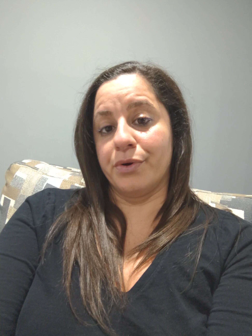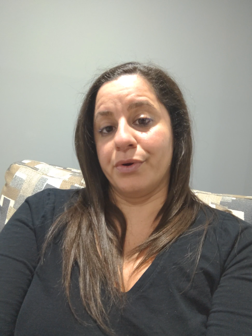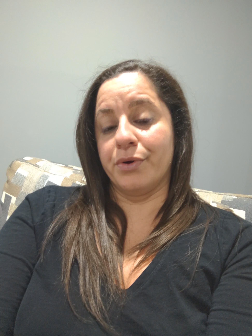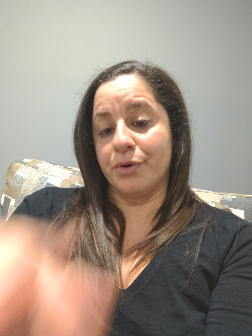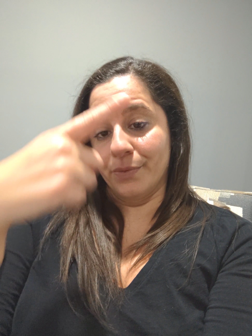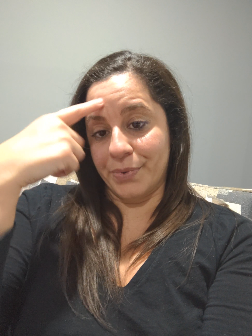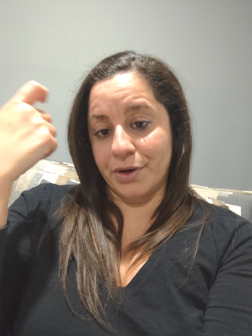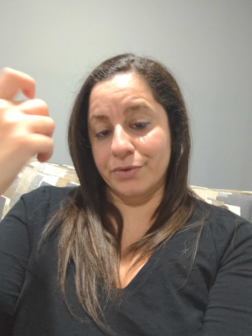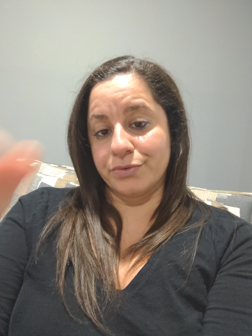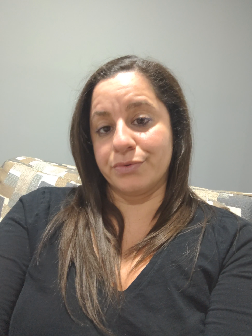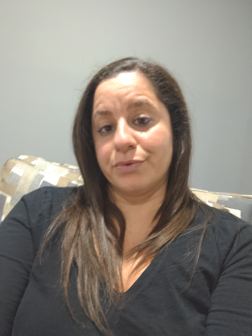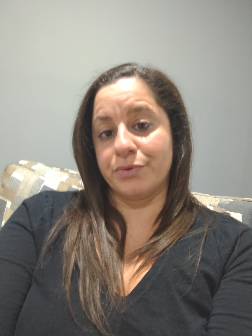because